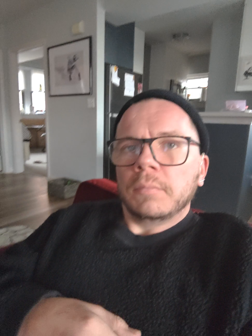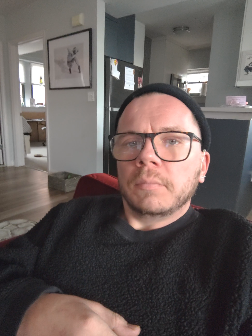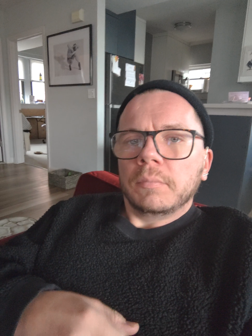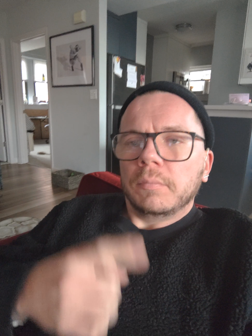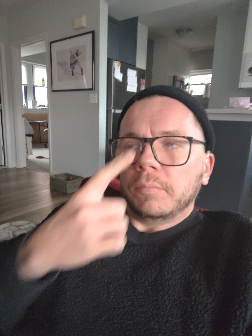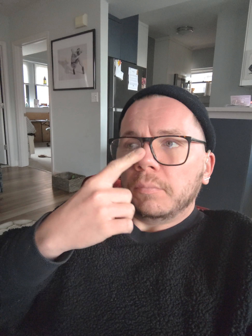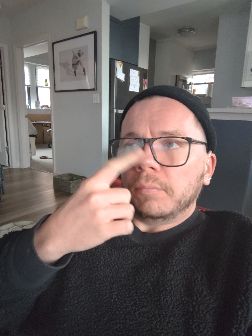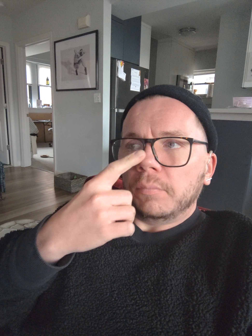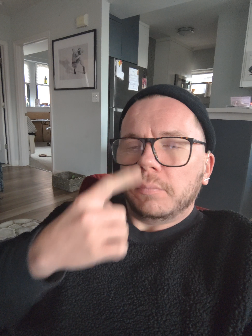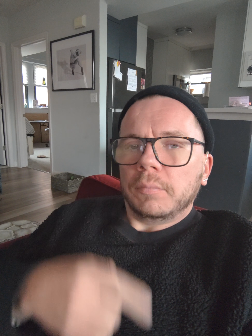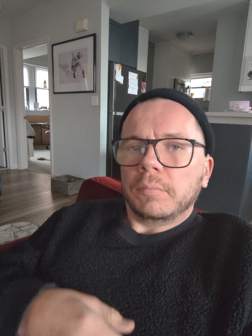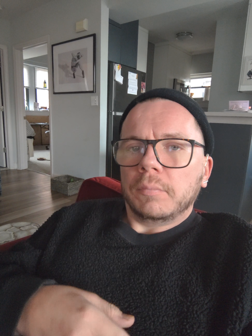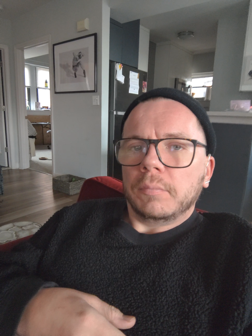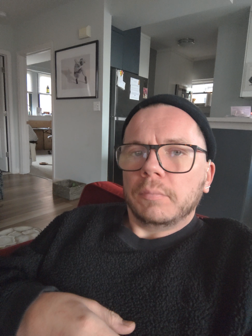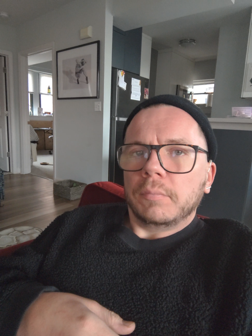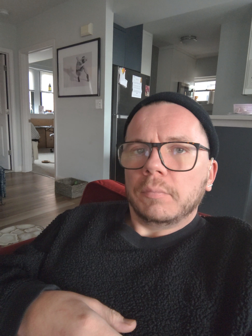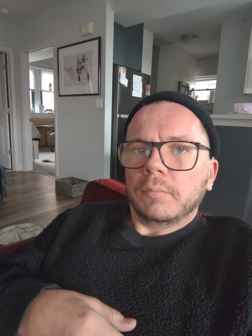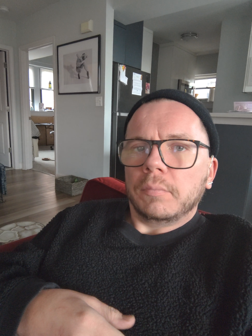nose